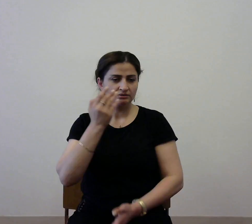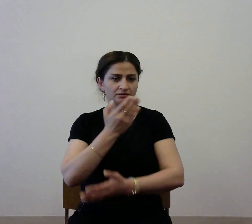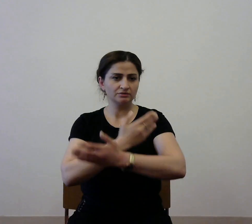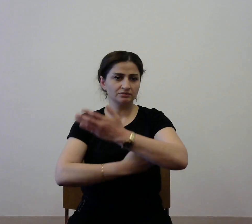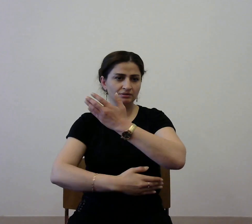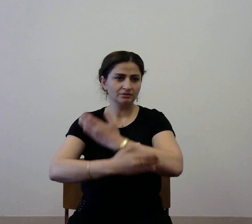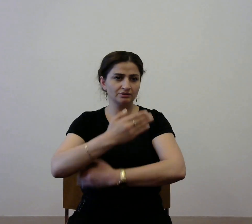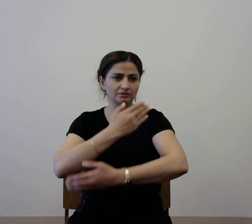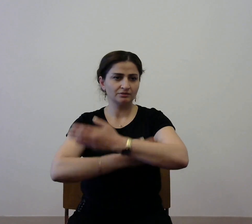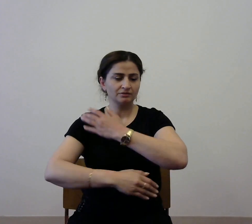əlil